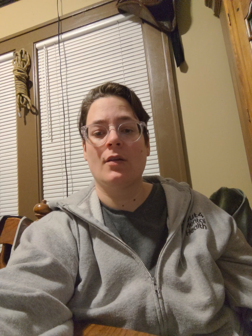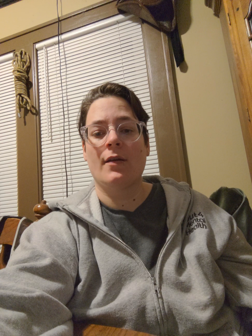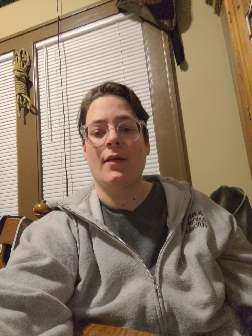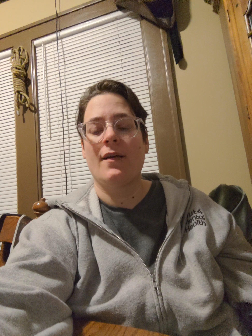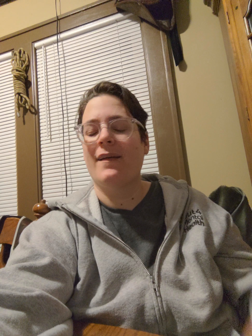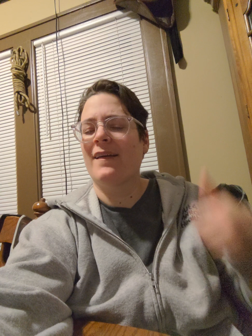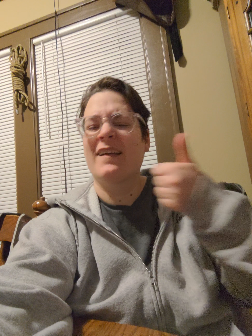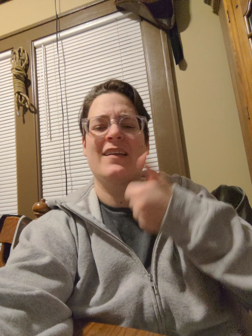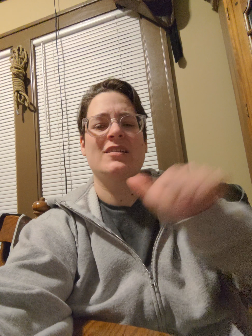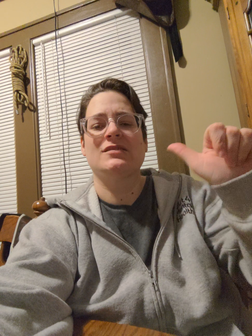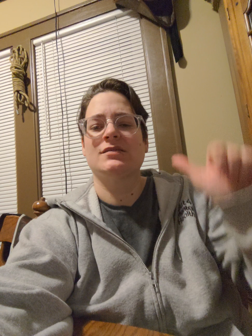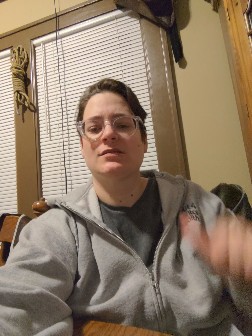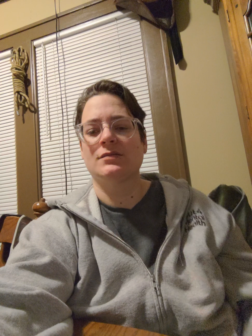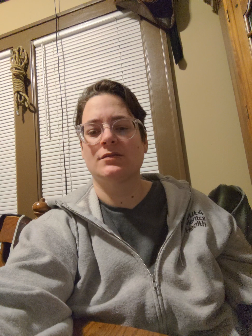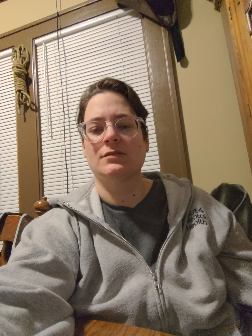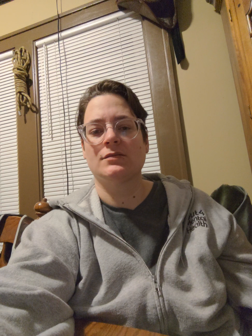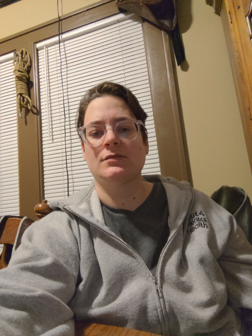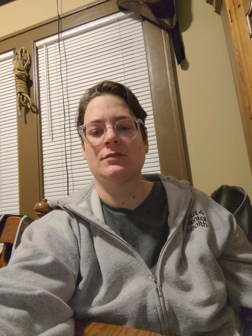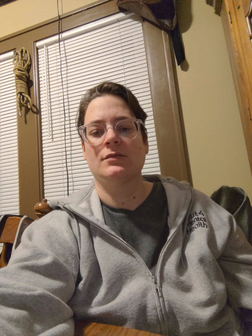any